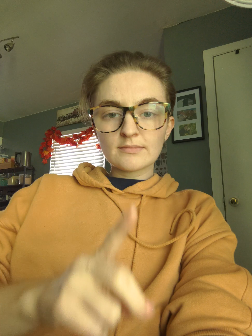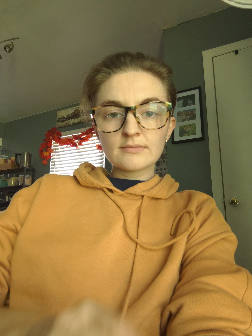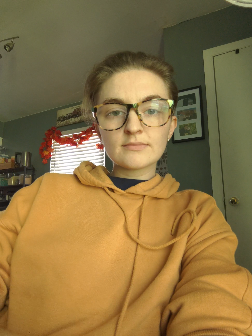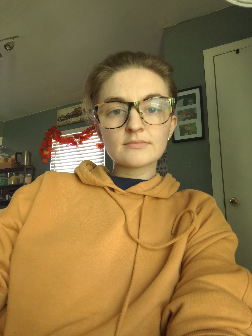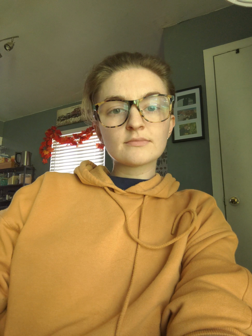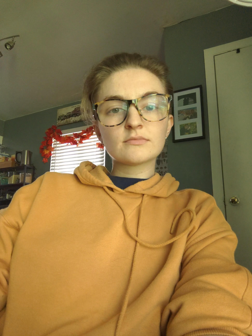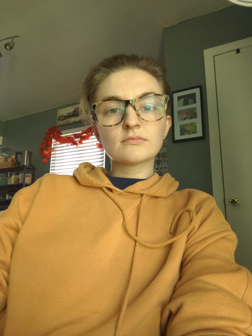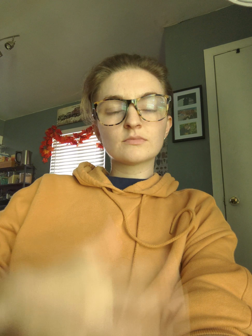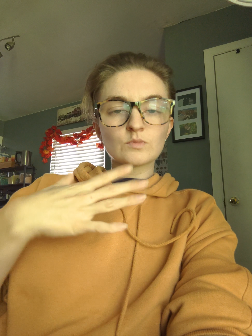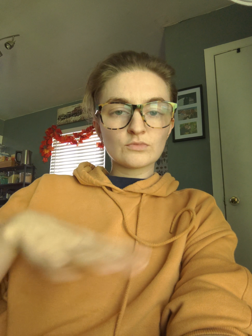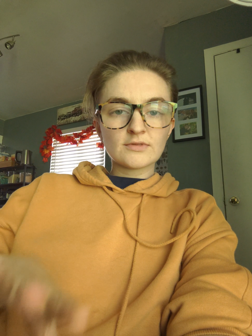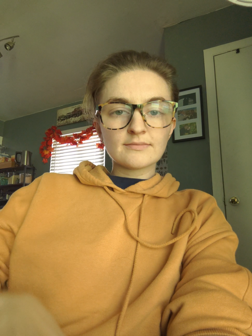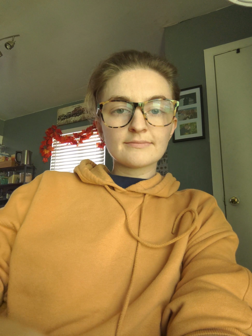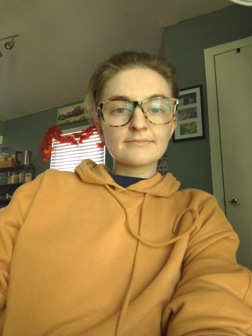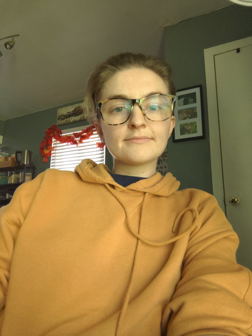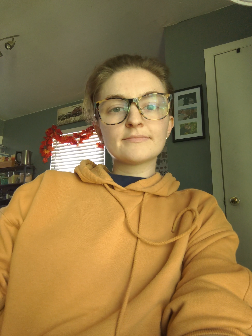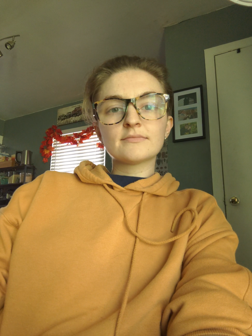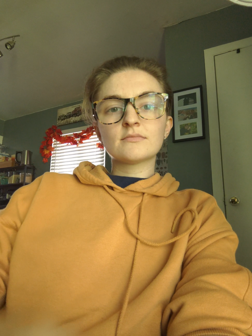dress